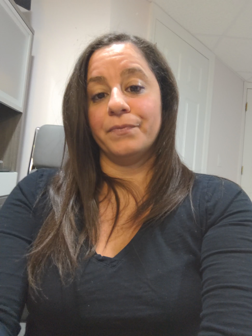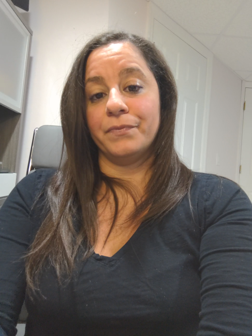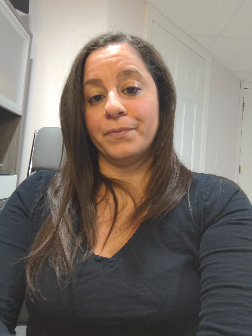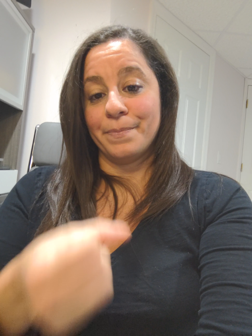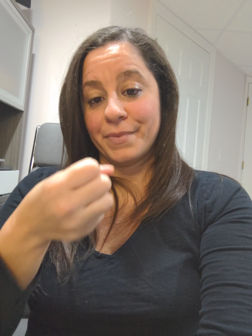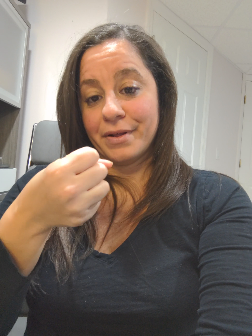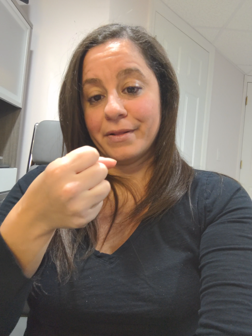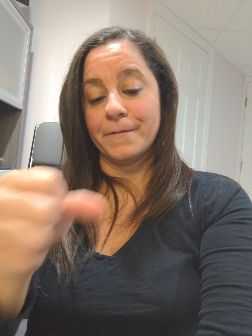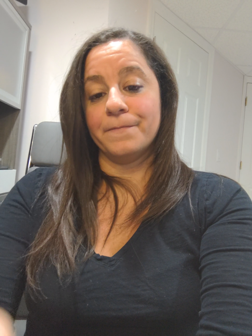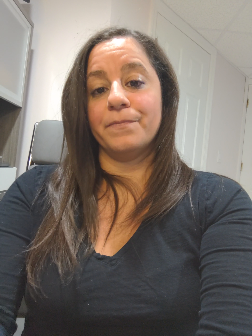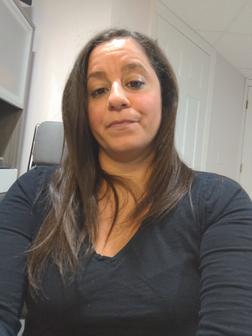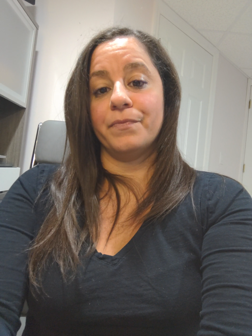milk